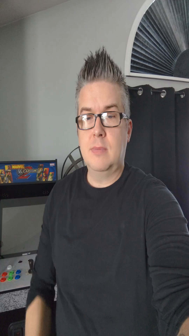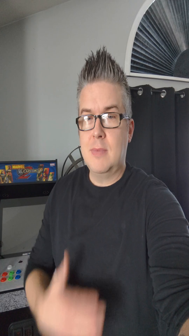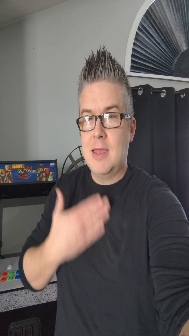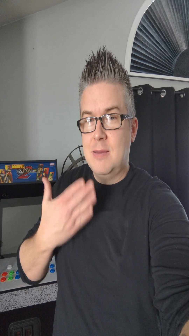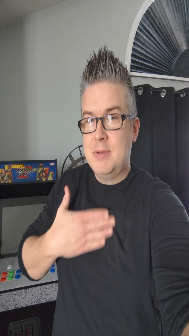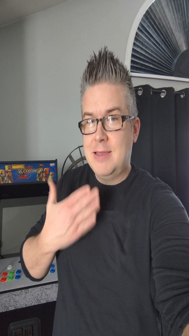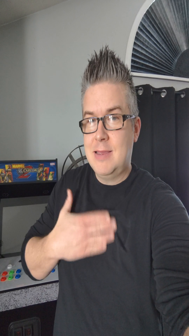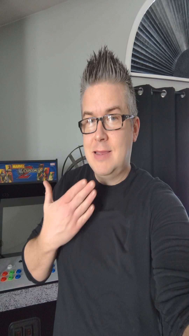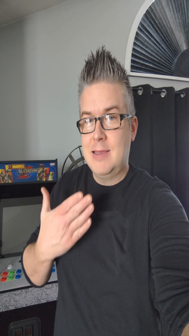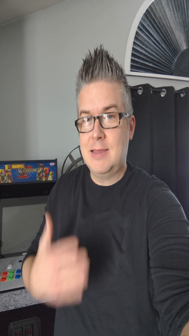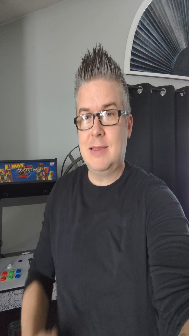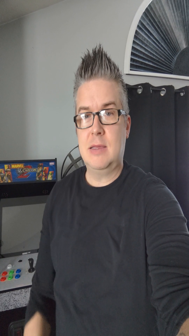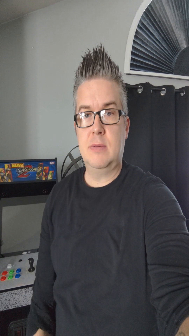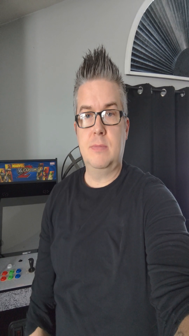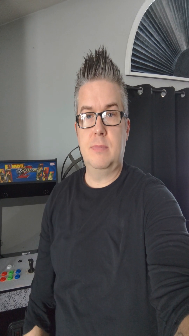happy